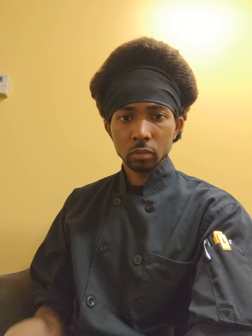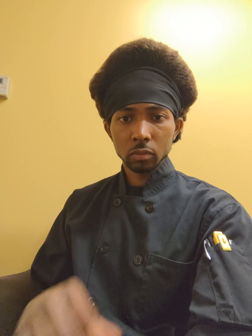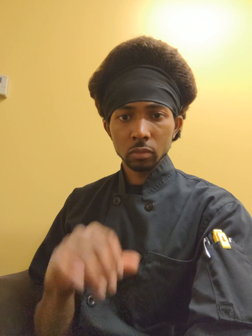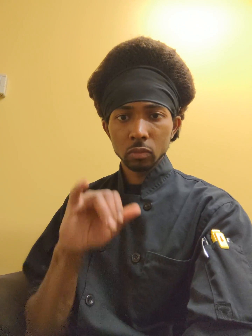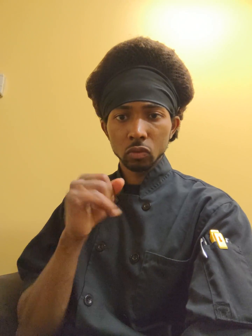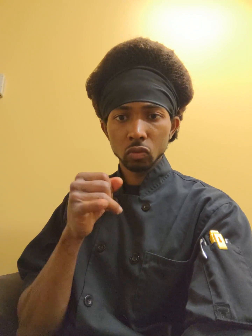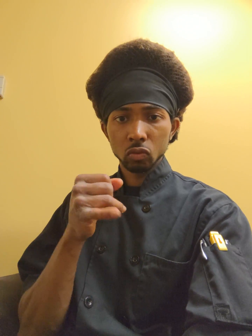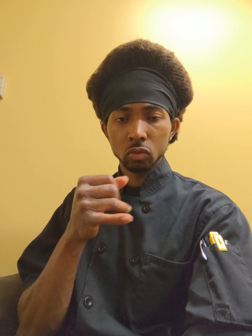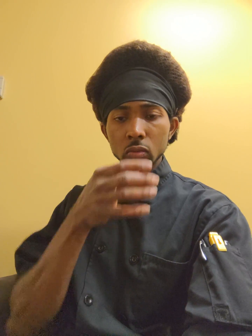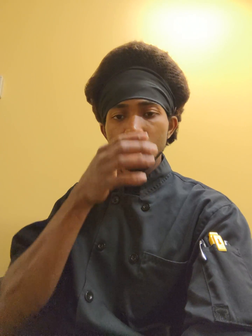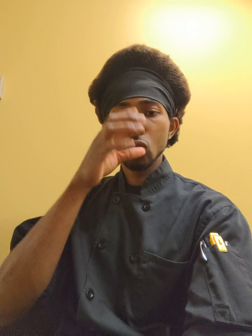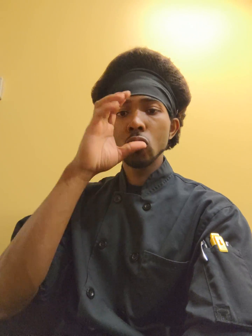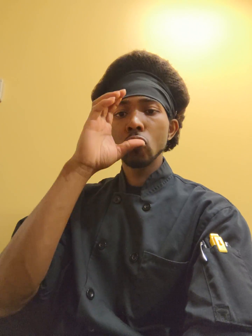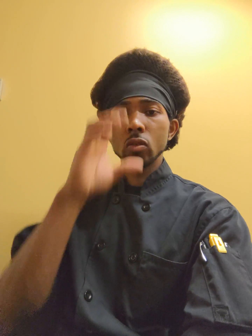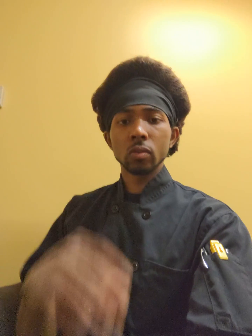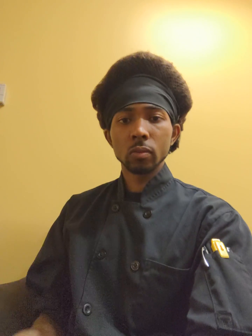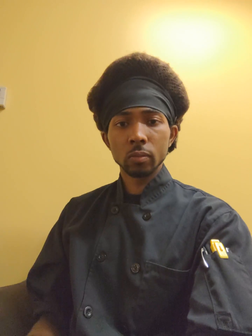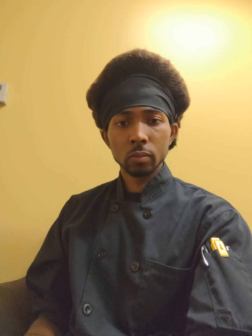juice